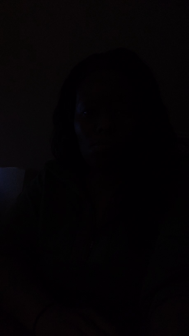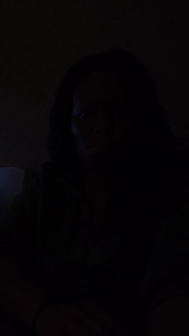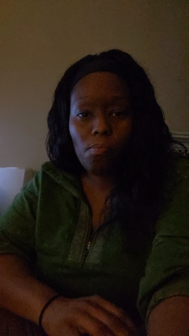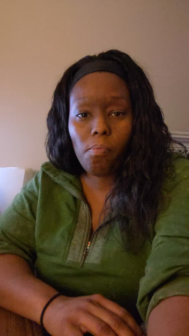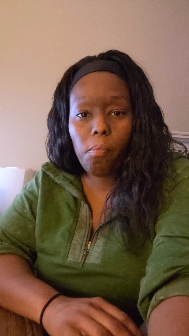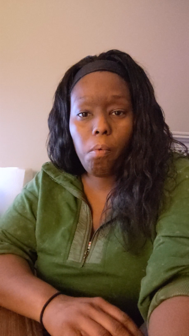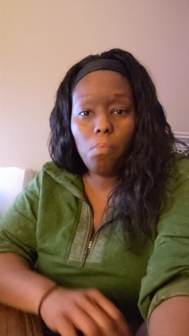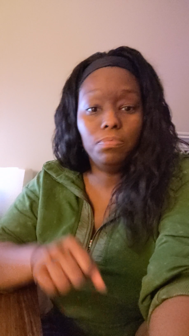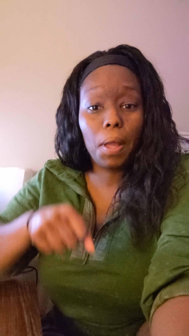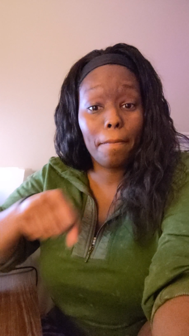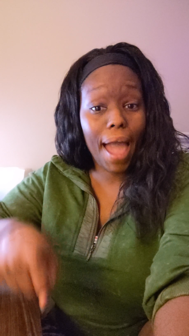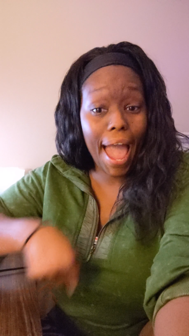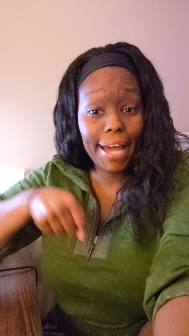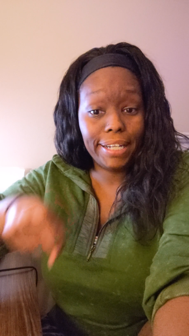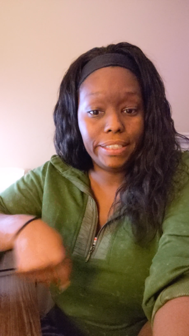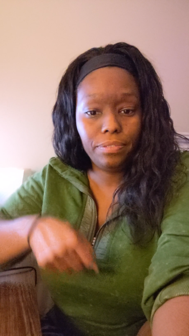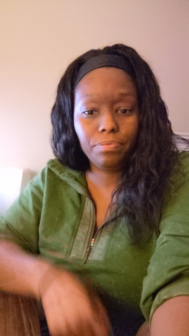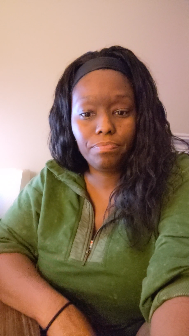bicycle